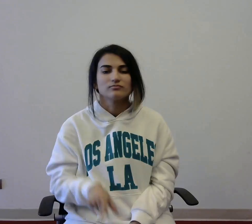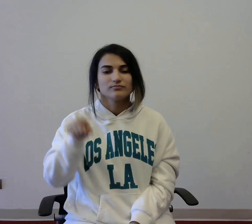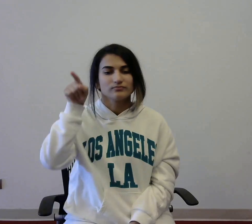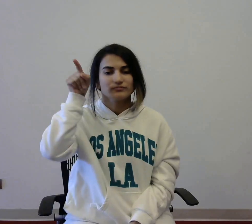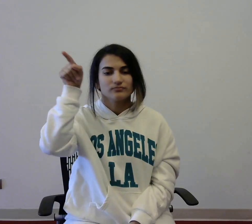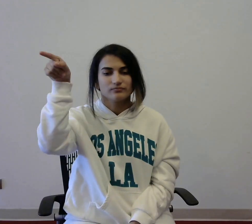onun